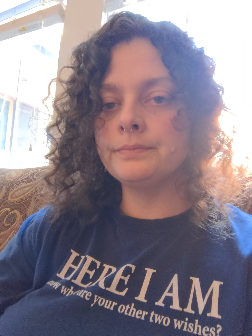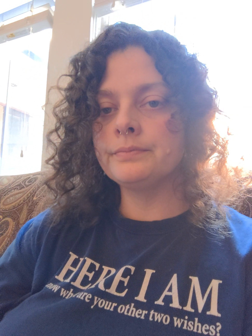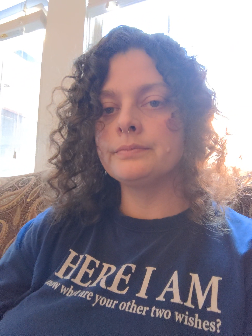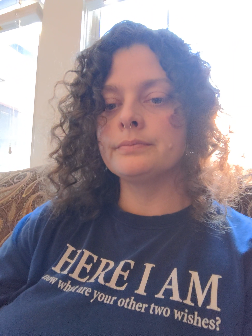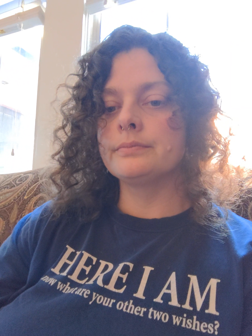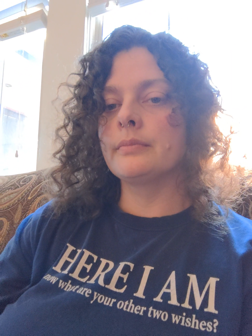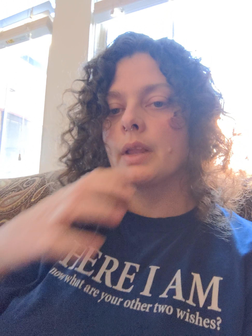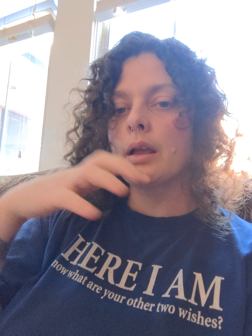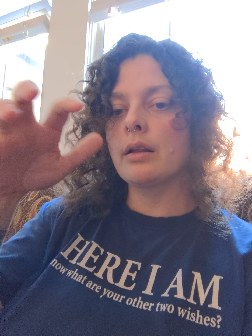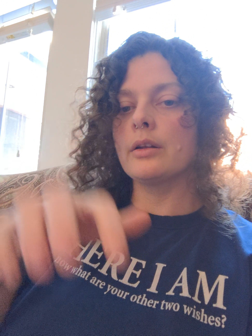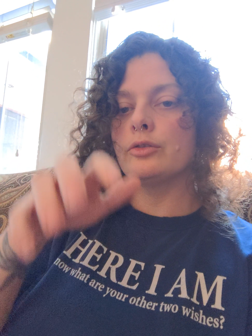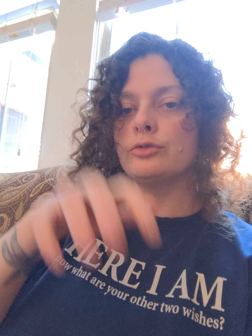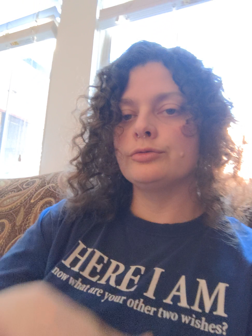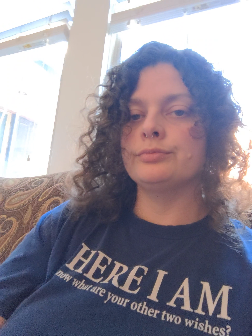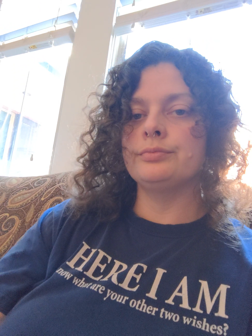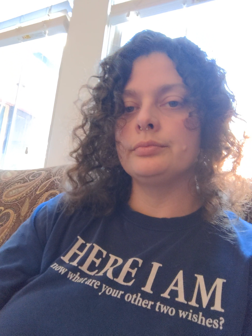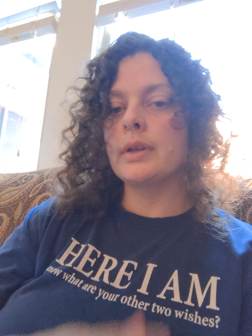alligator